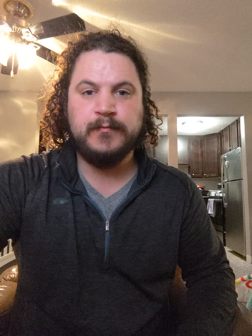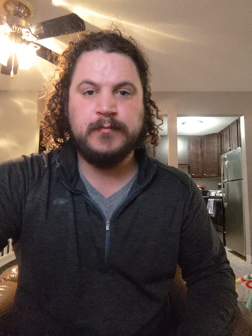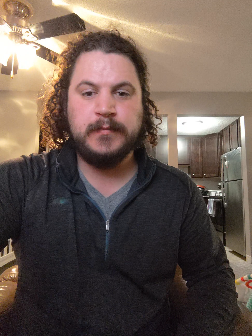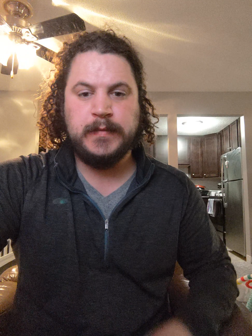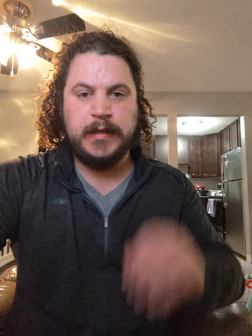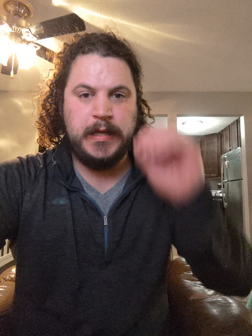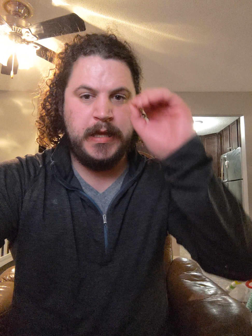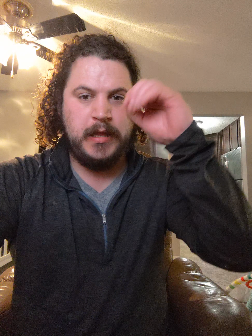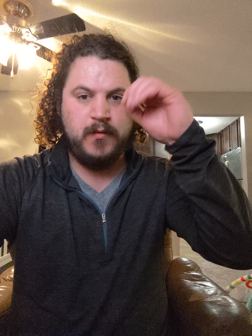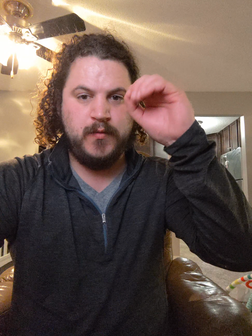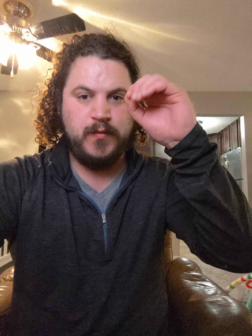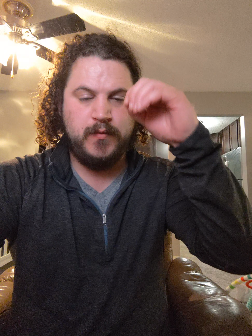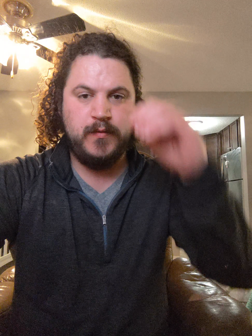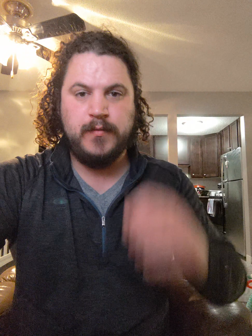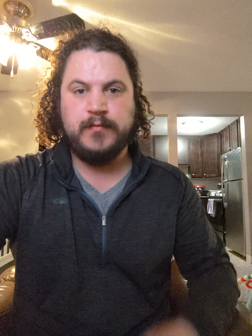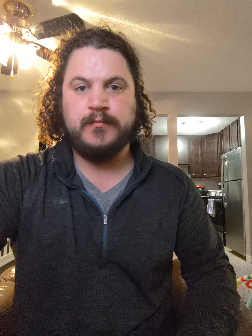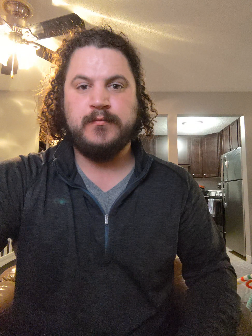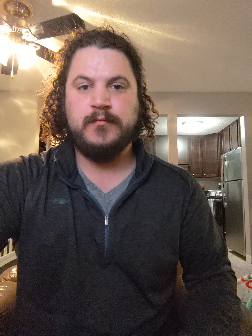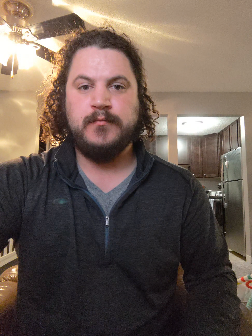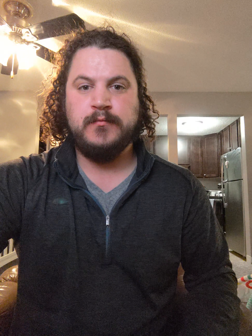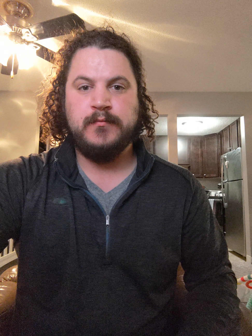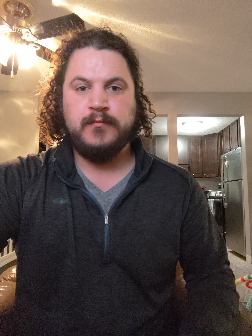owl